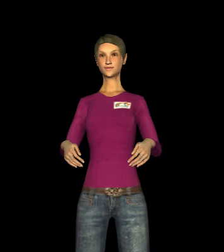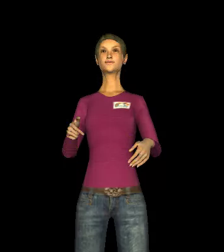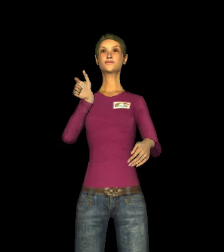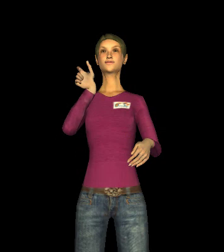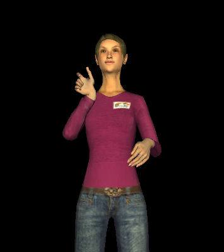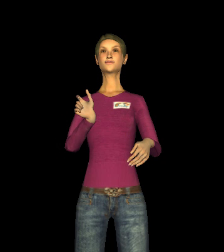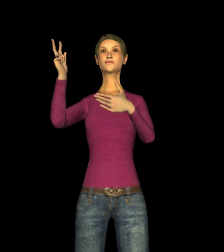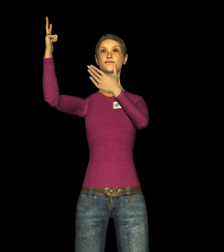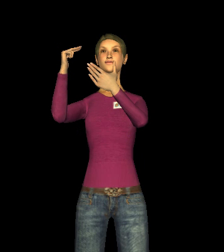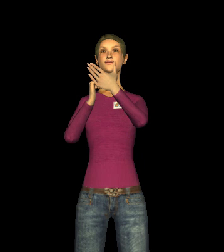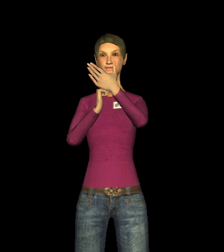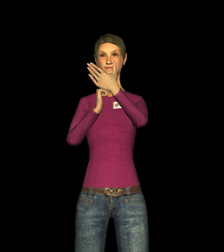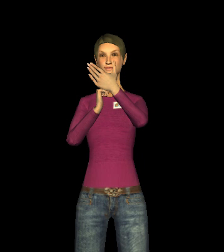فنان